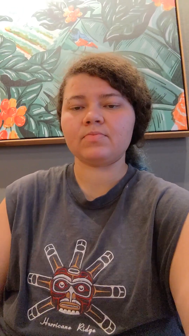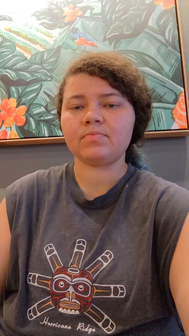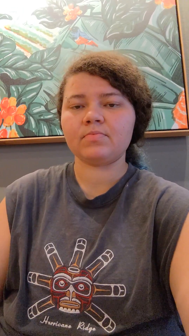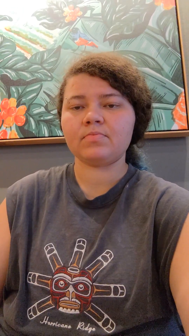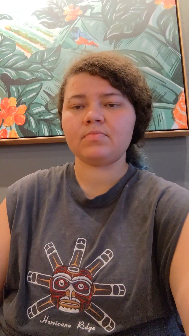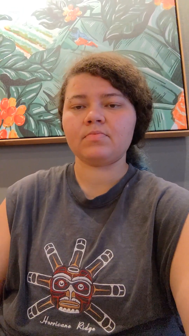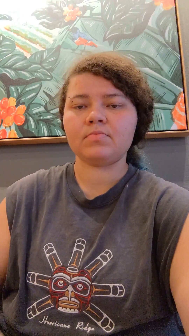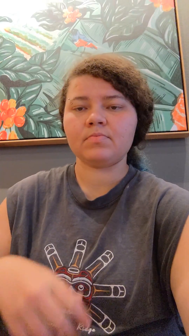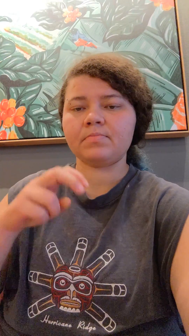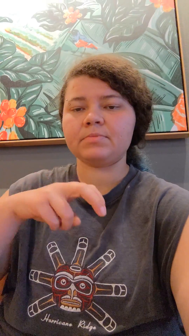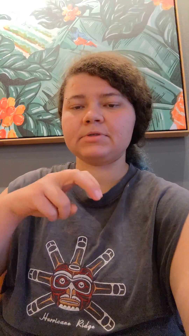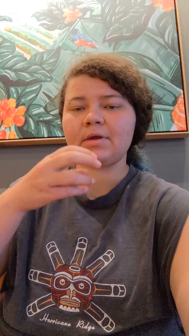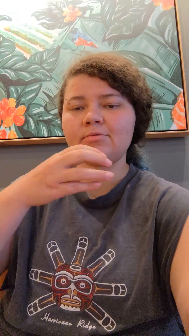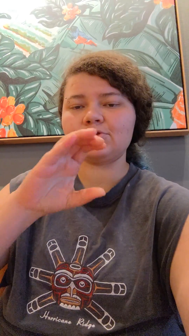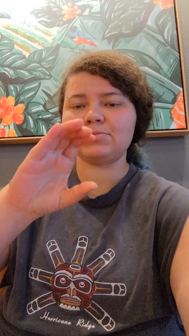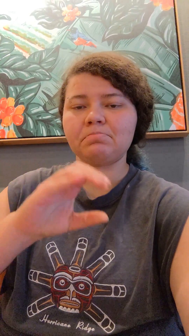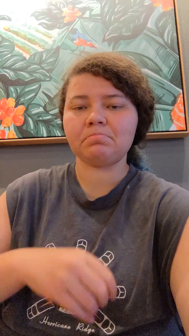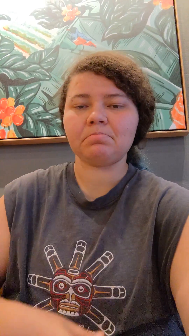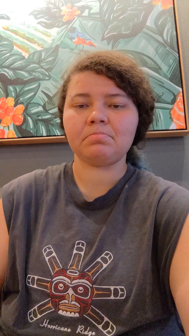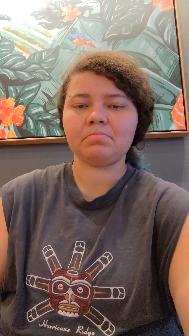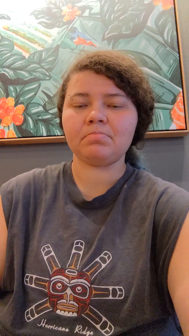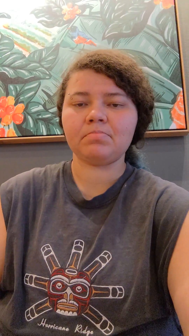potato chip